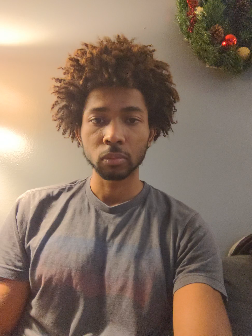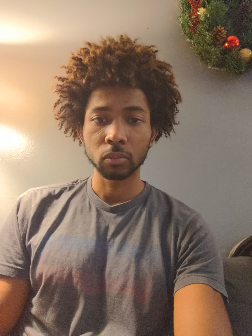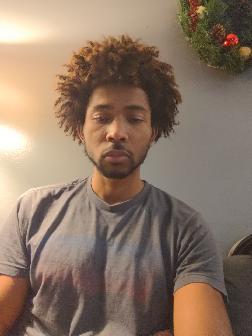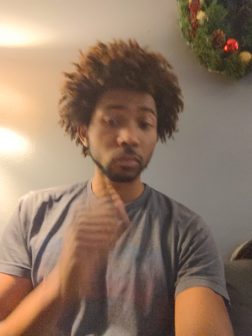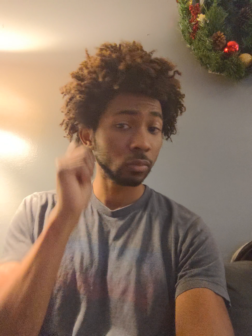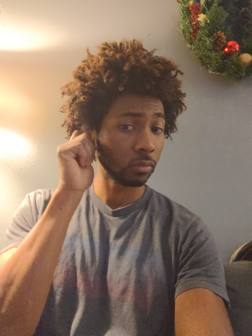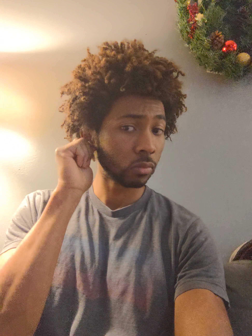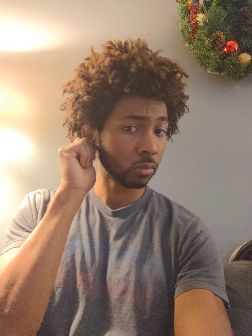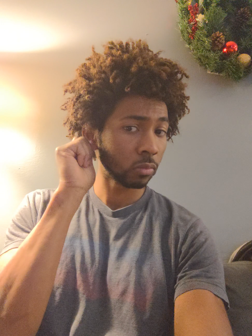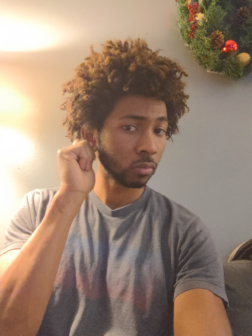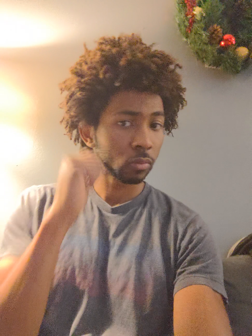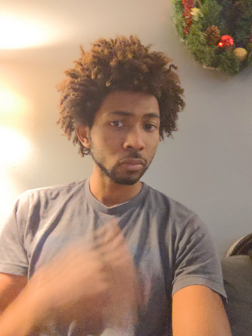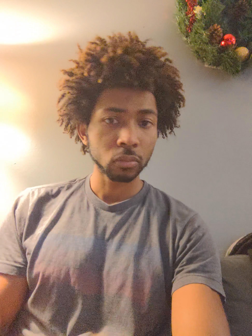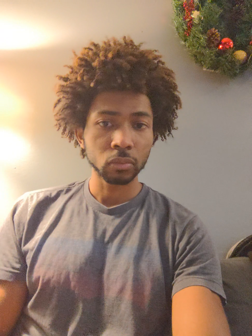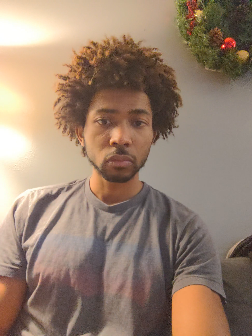ear